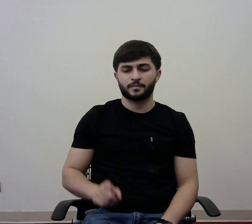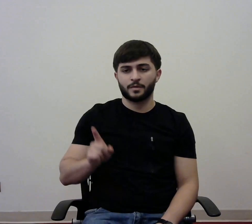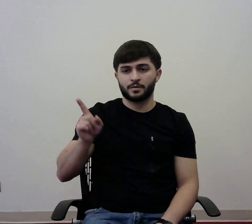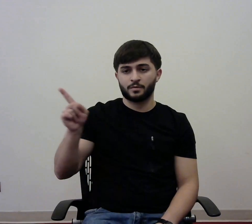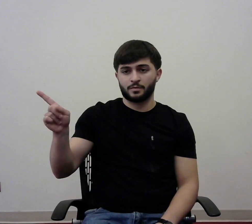O